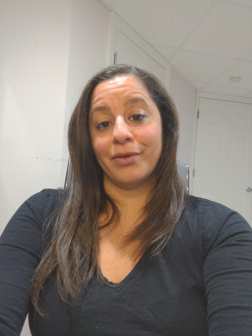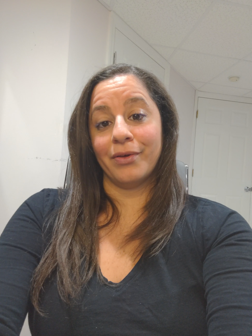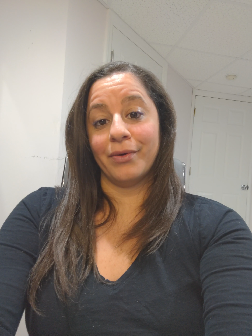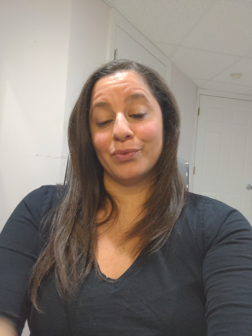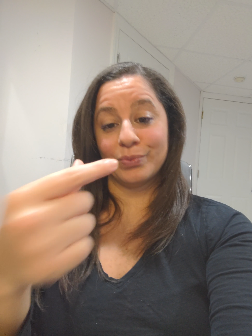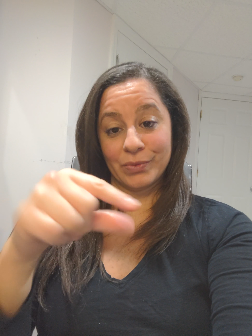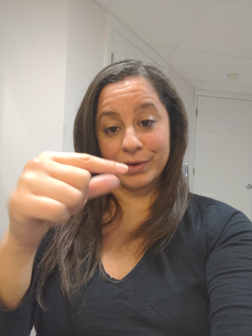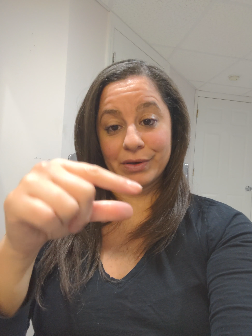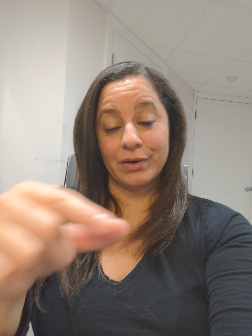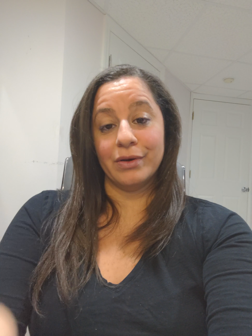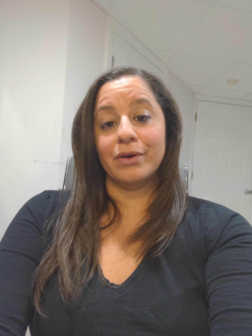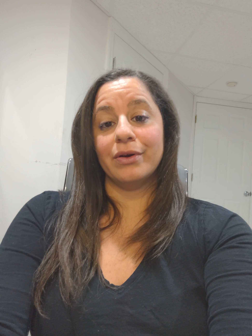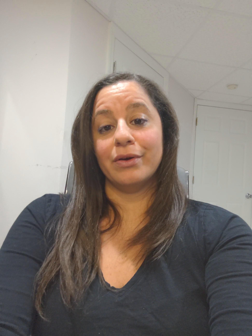green